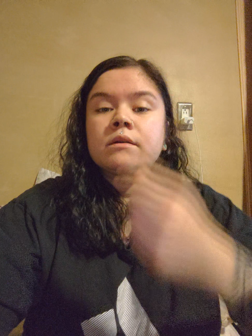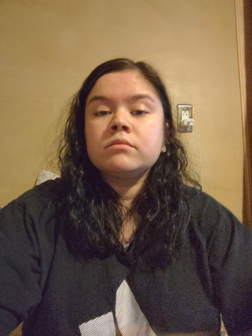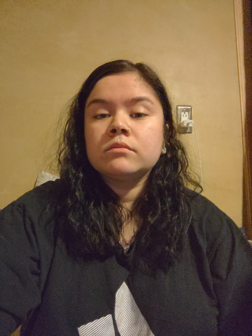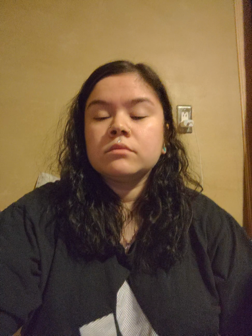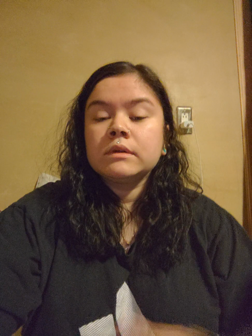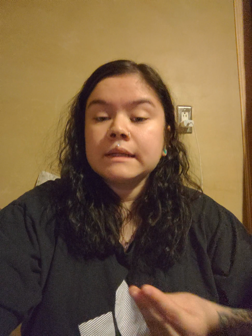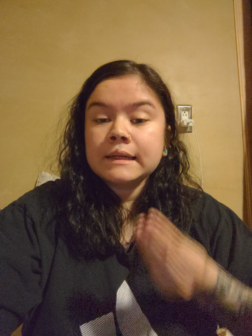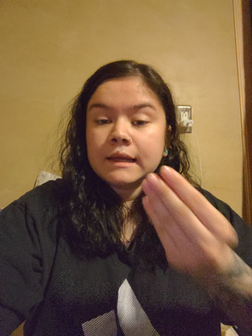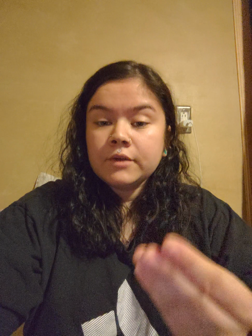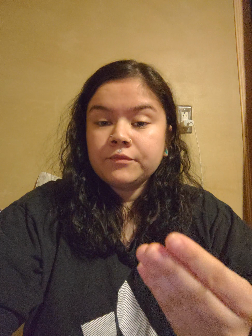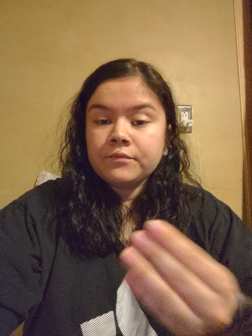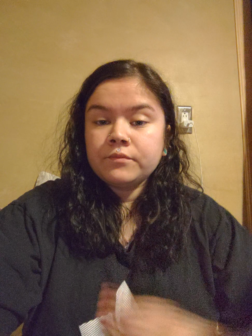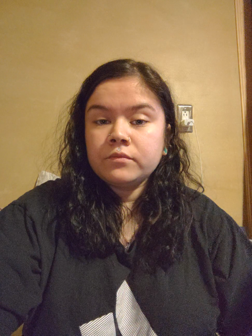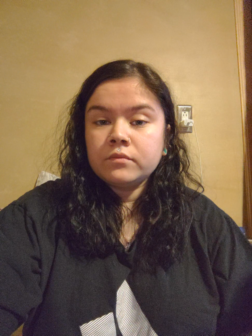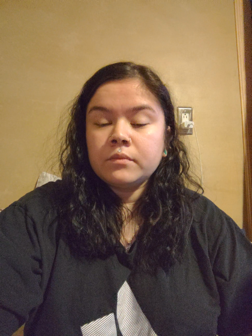give